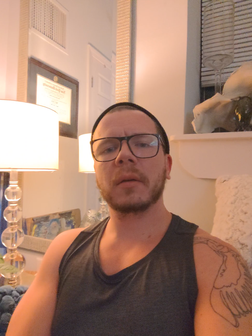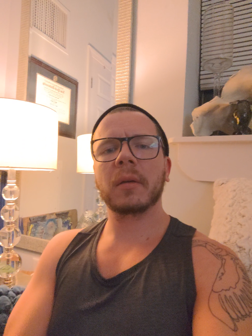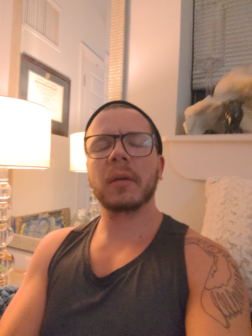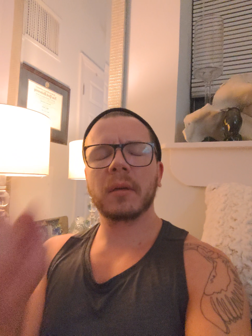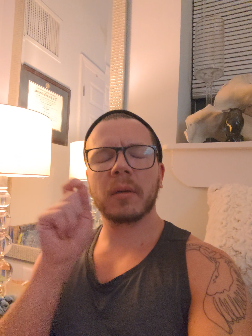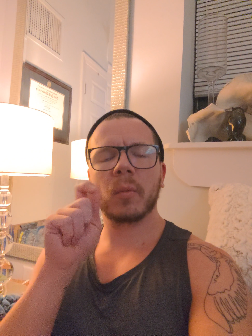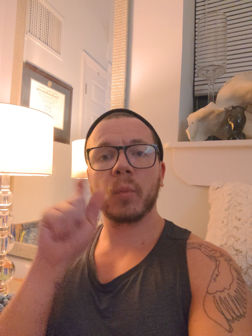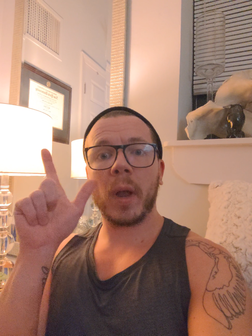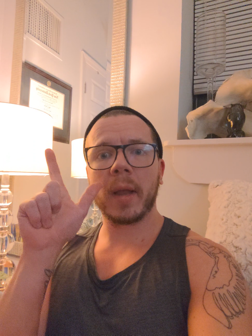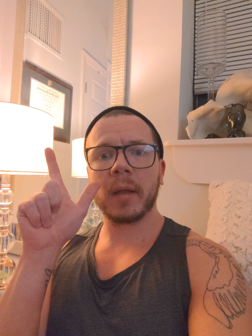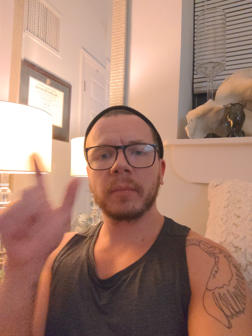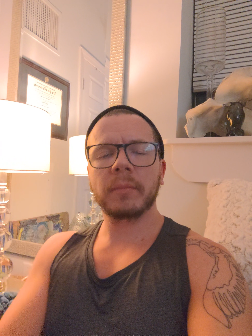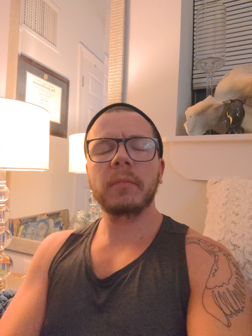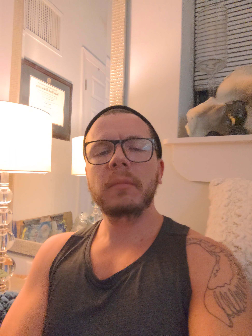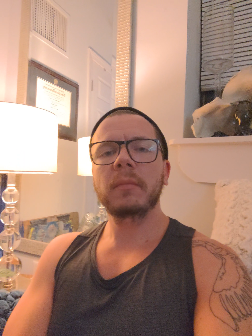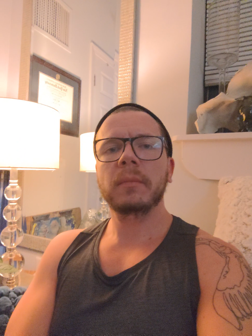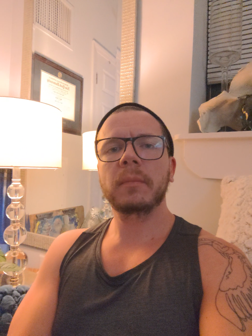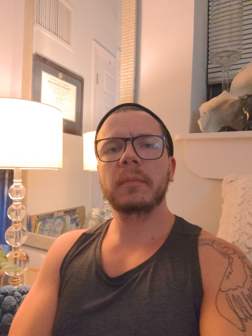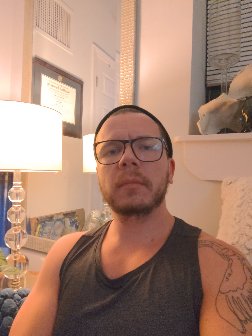wake